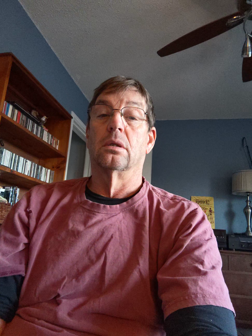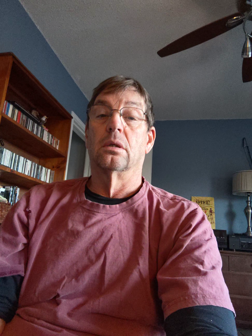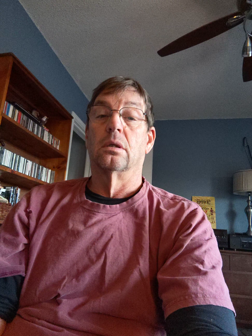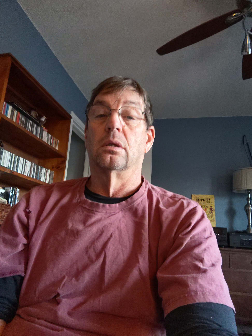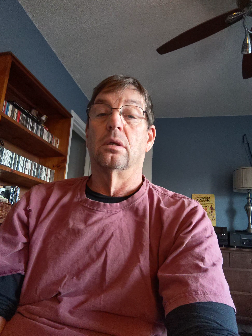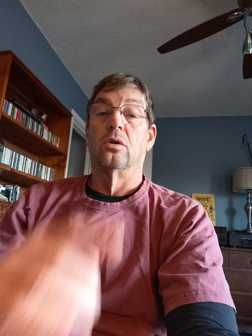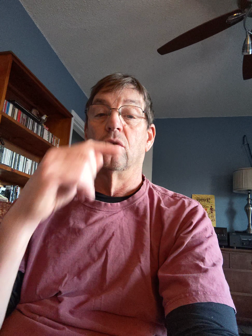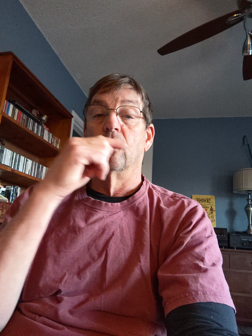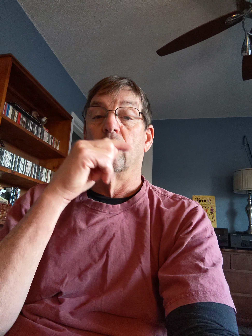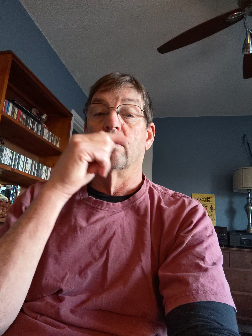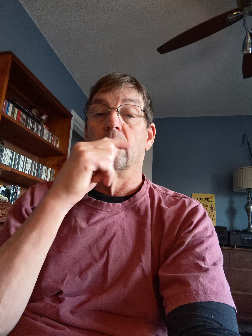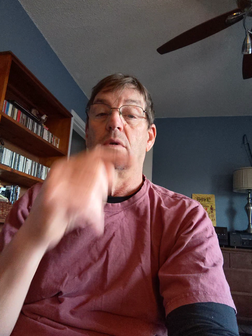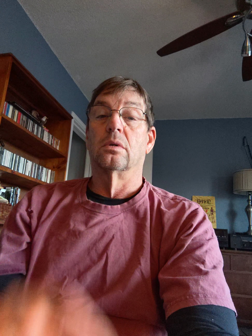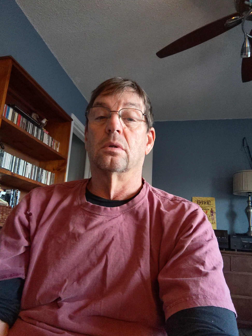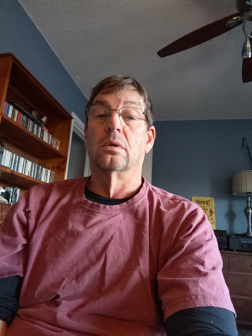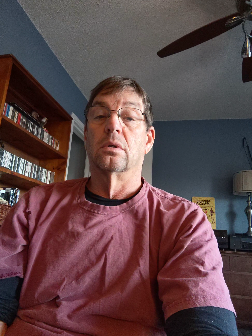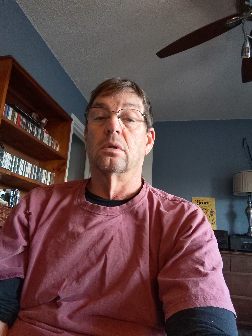toothbrush